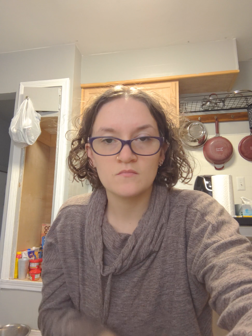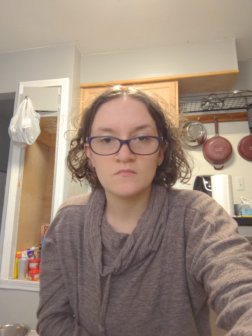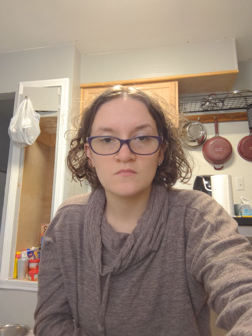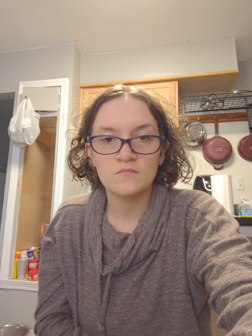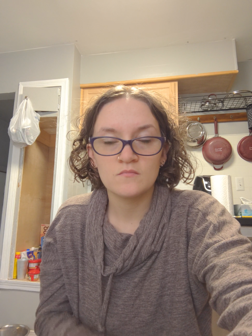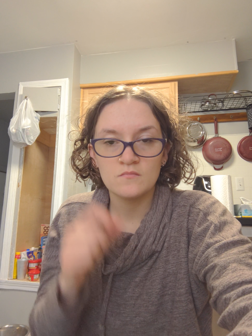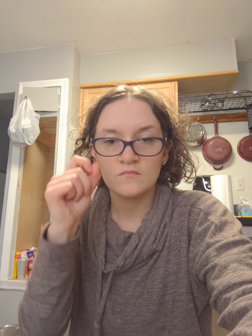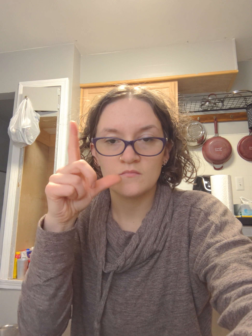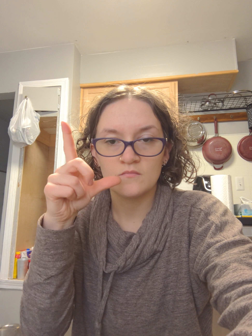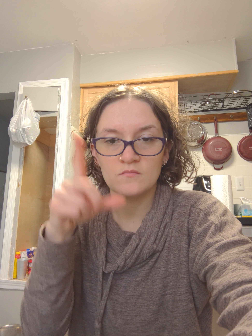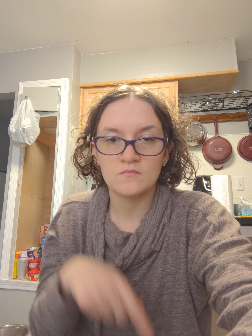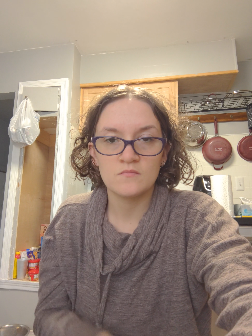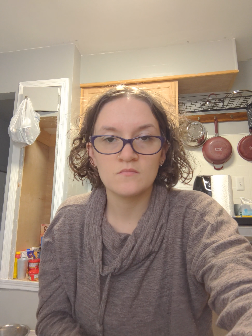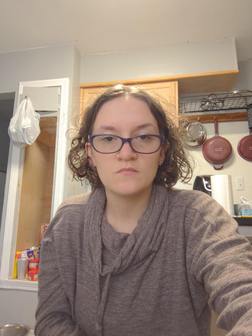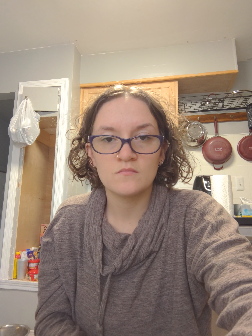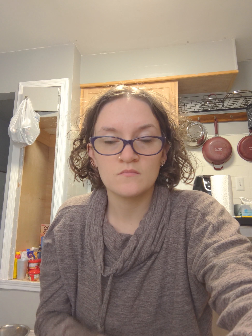awake